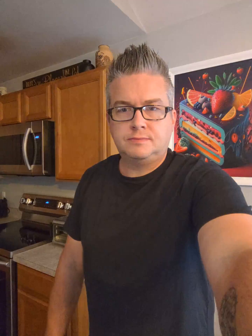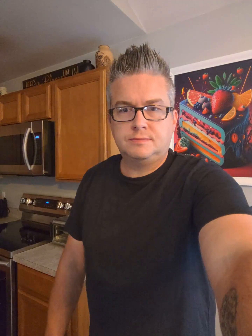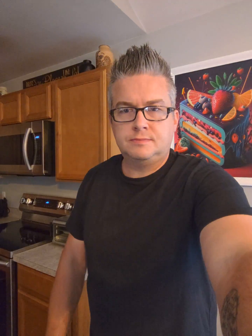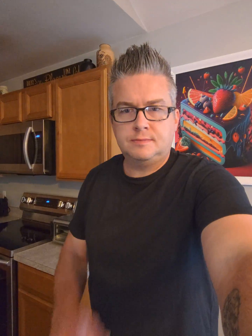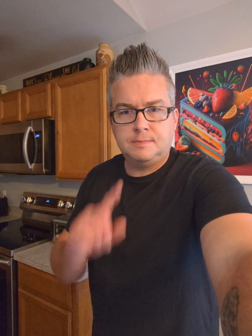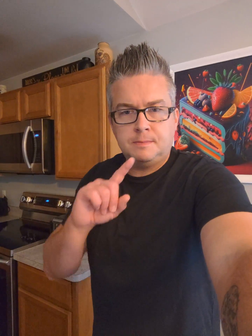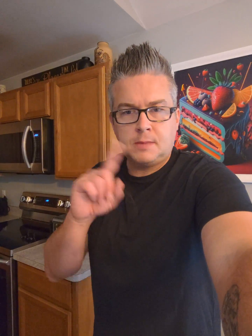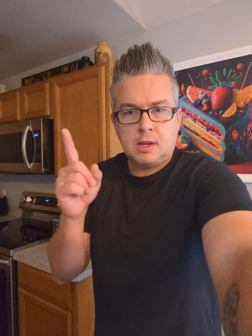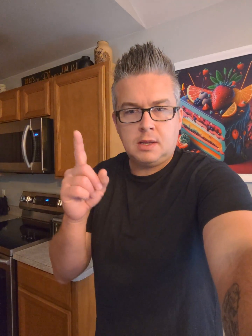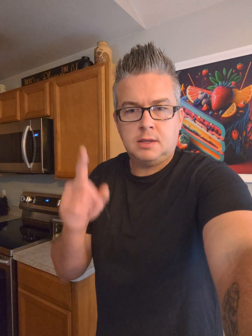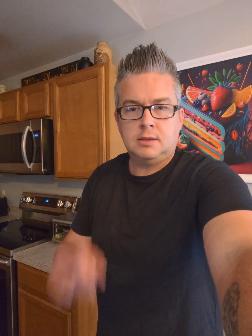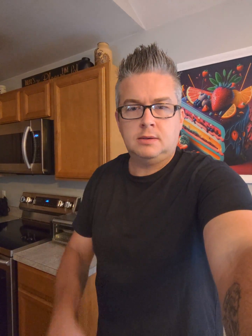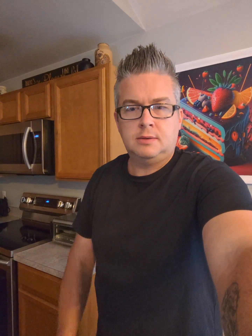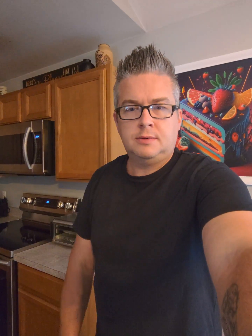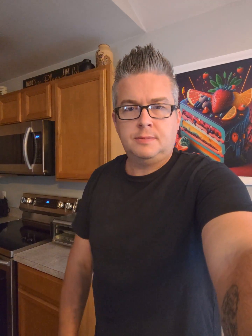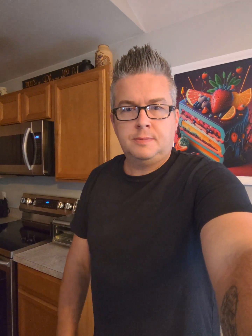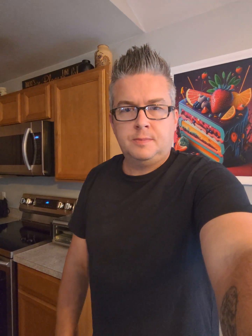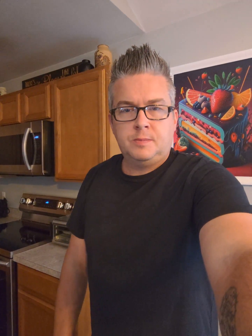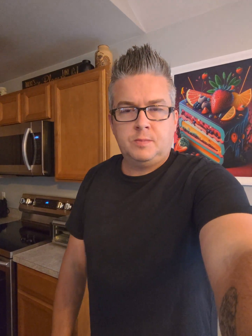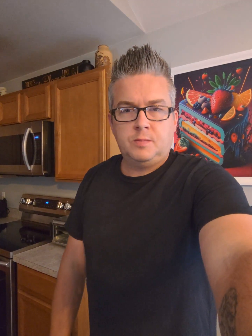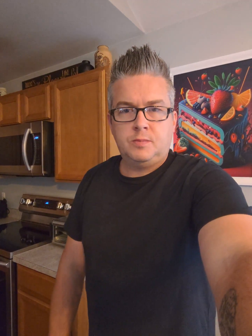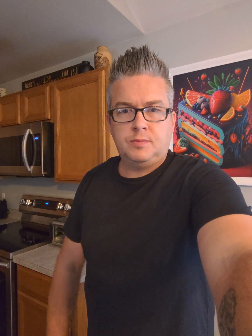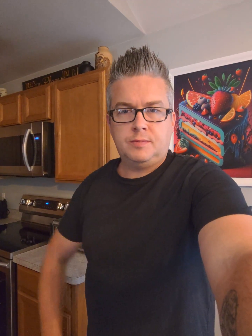but